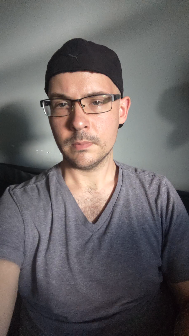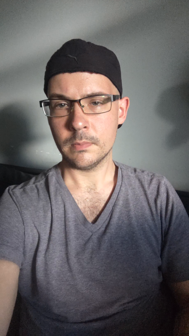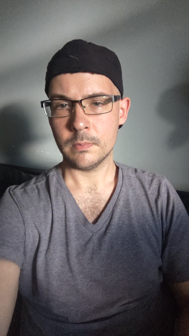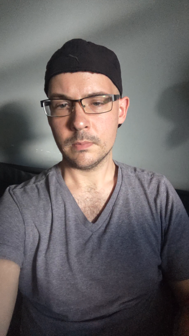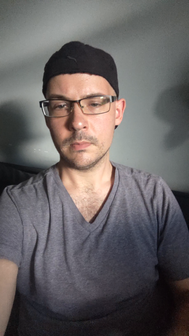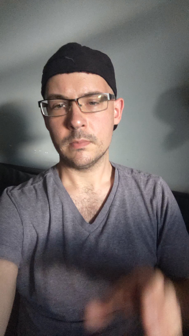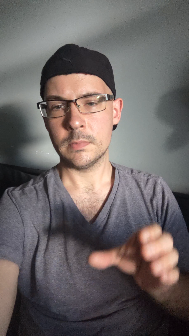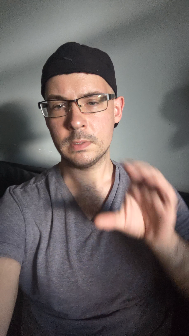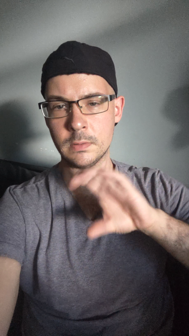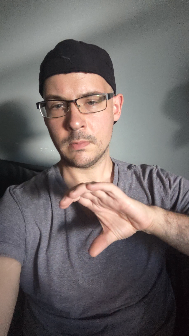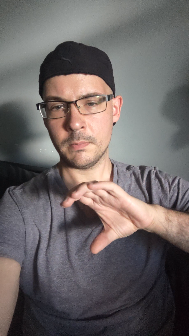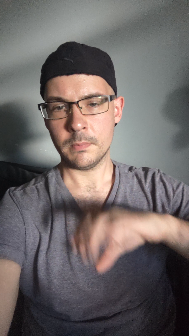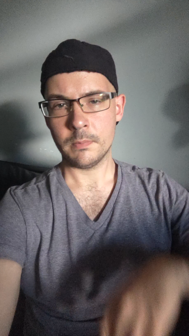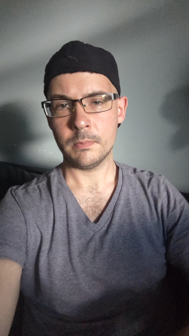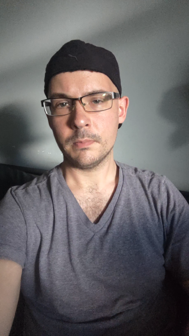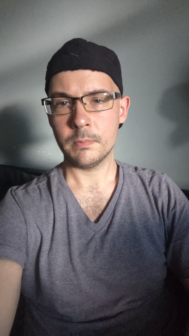dump